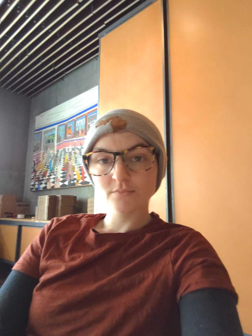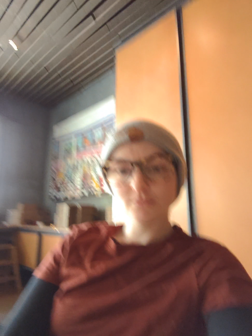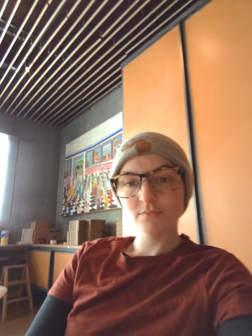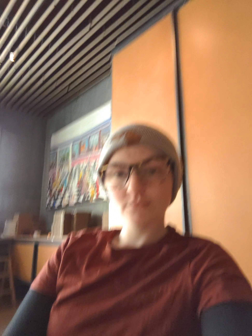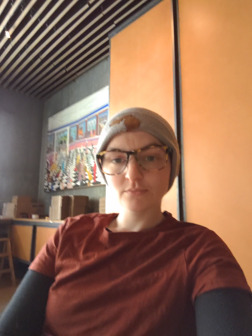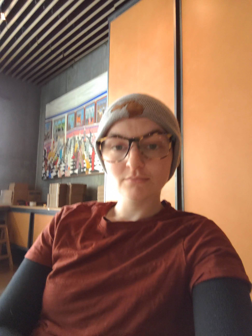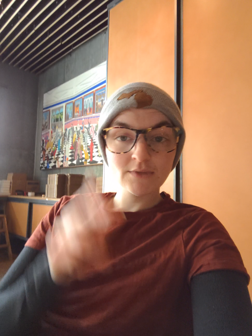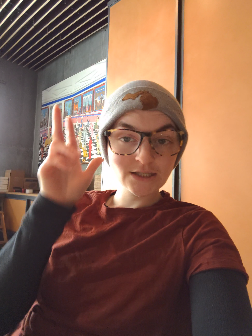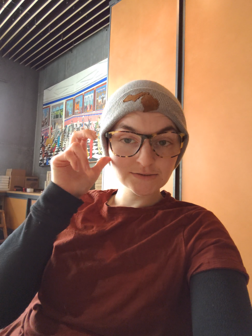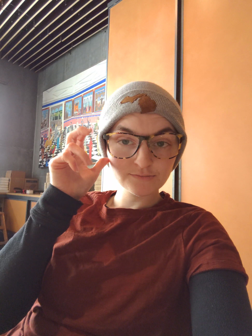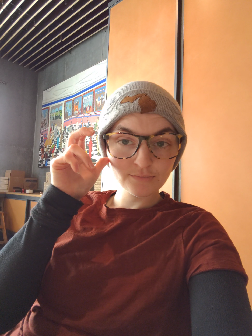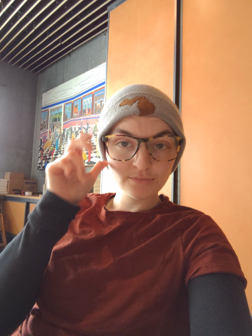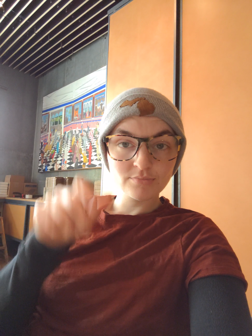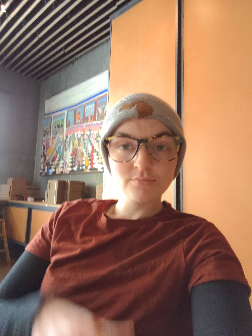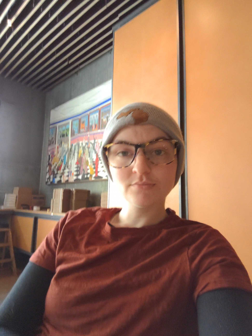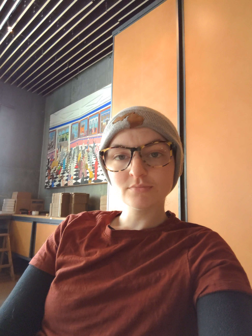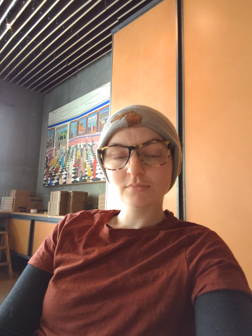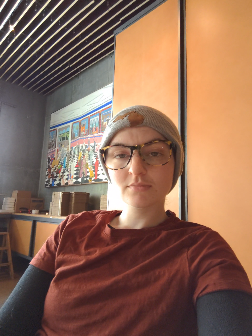hear